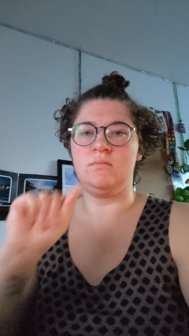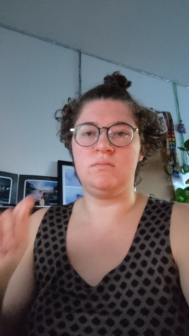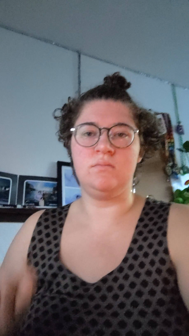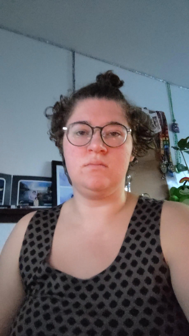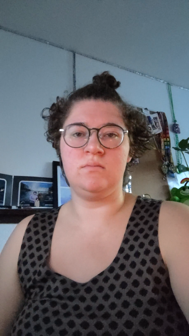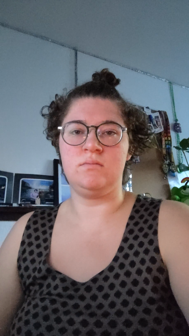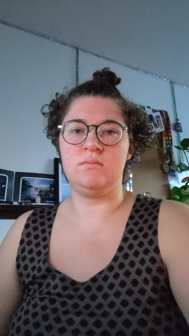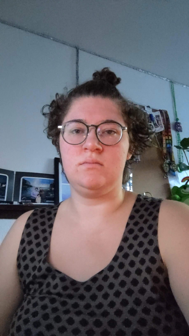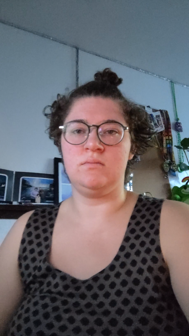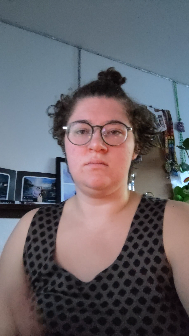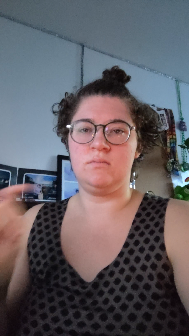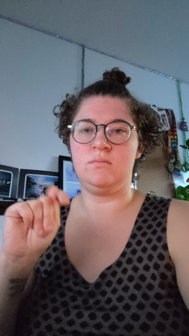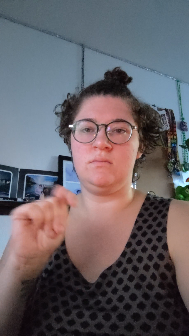bathroom